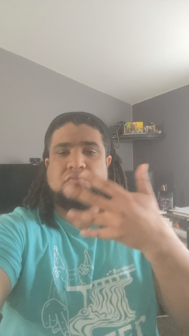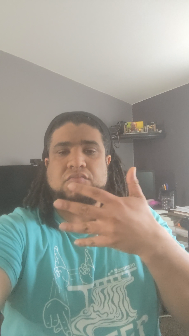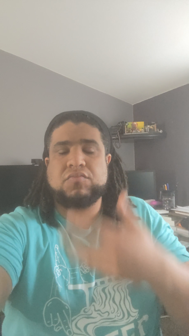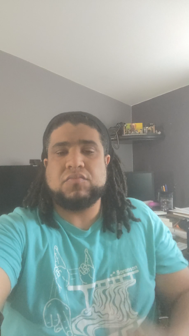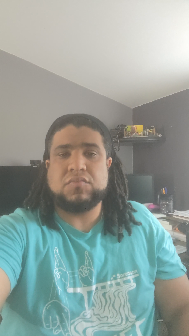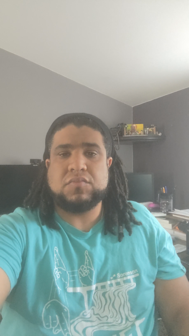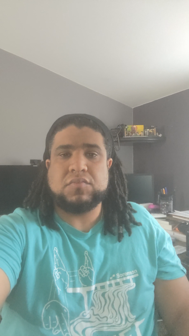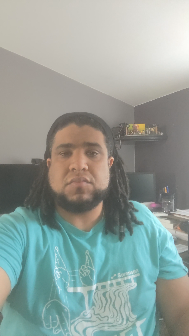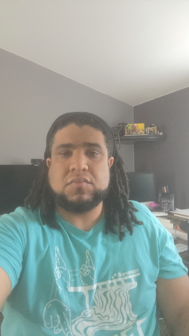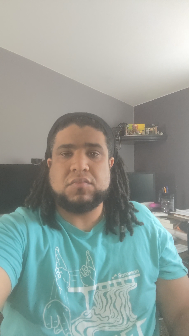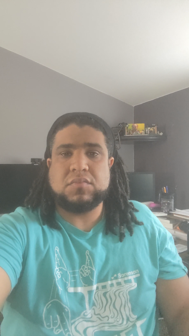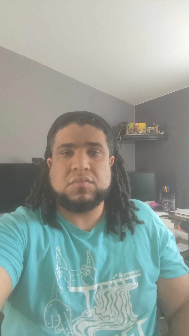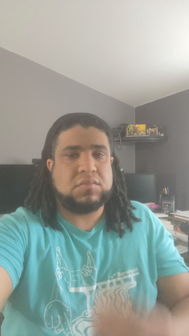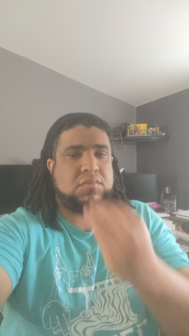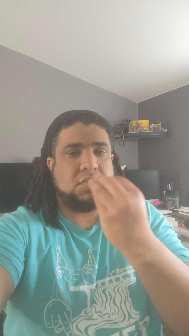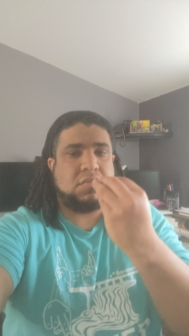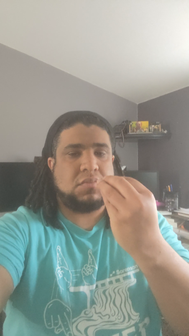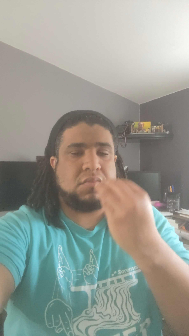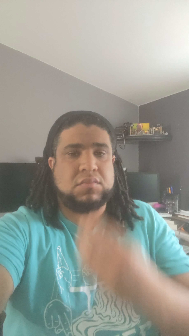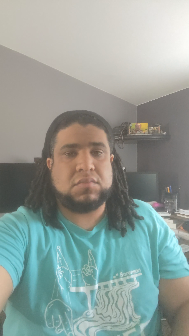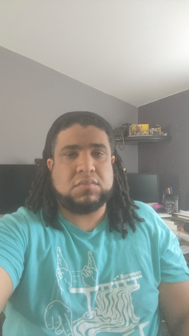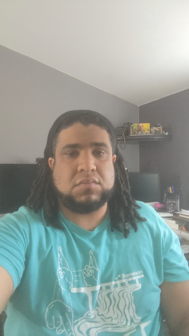eat